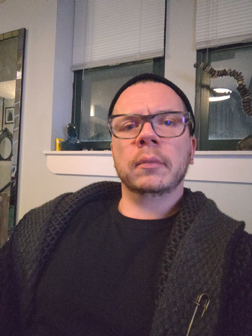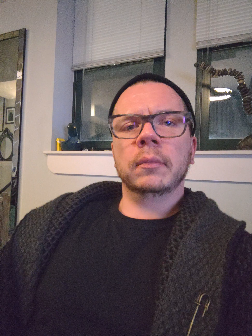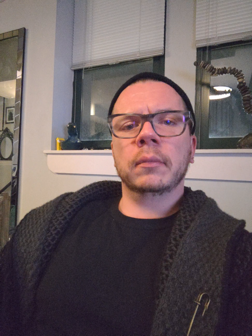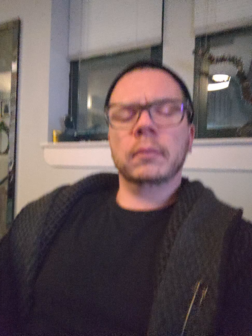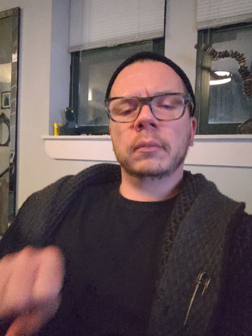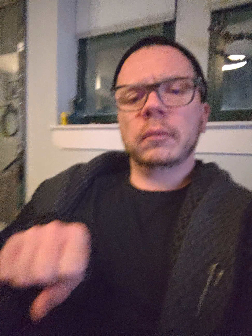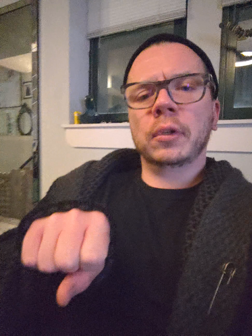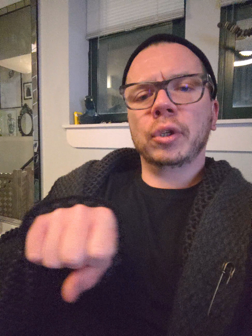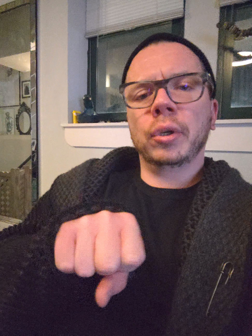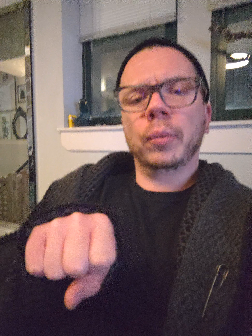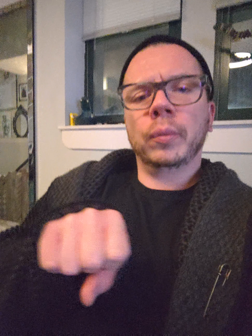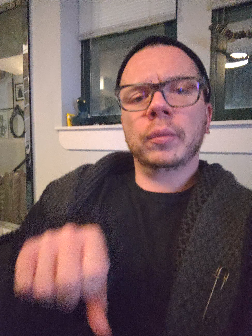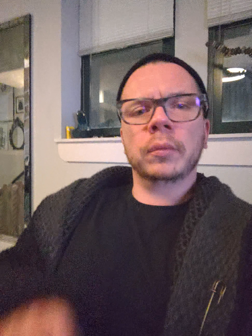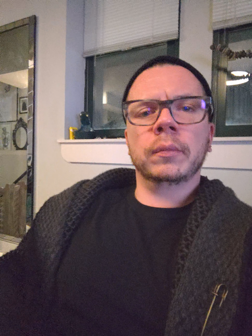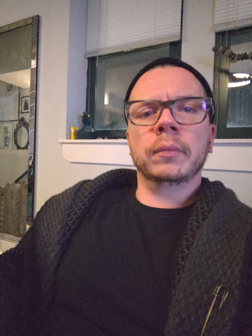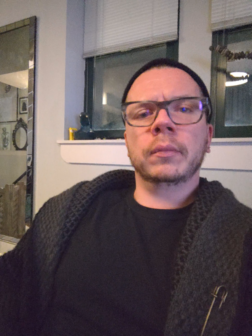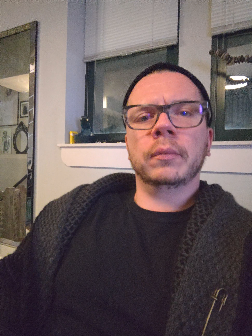shoe